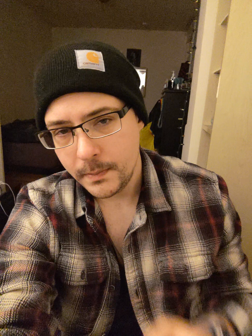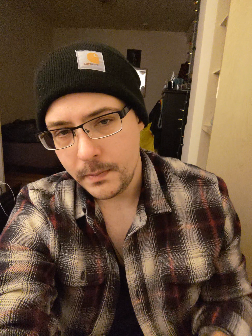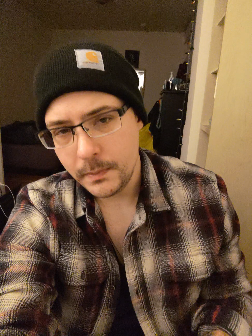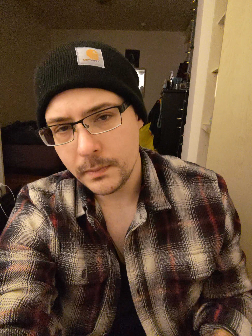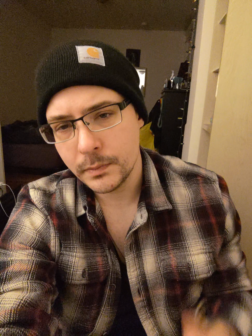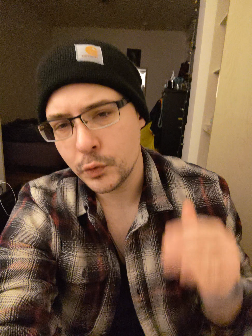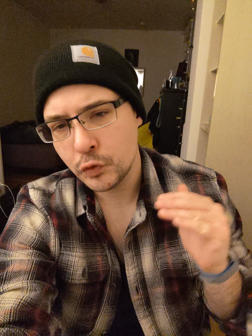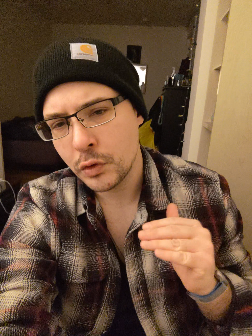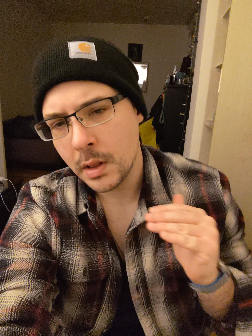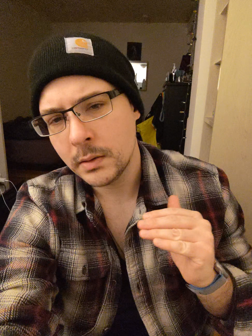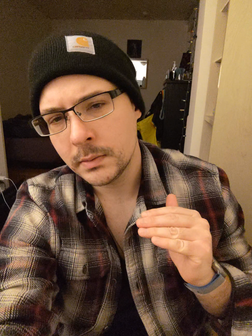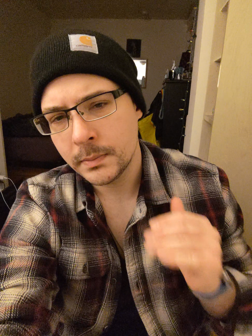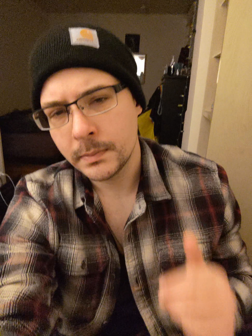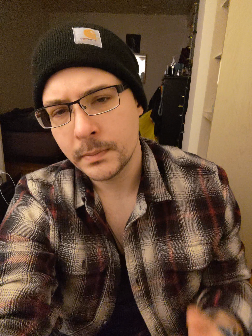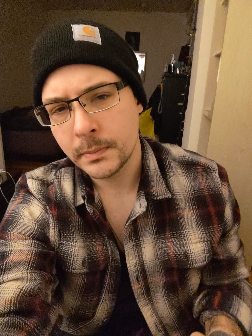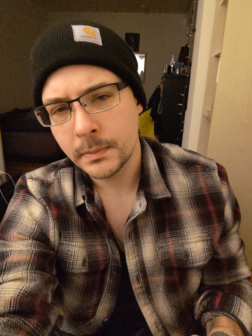child